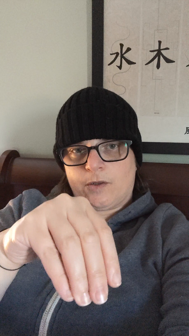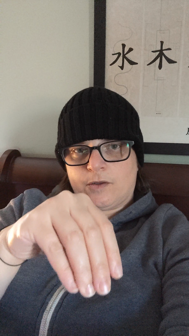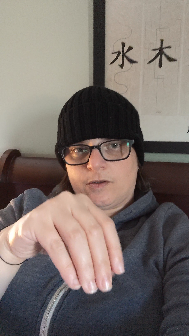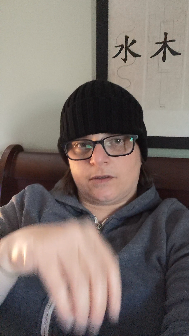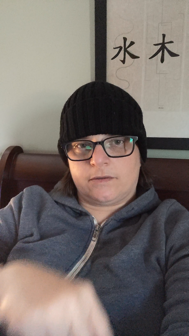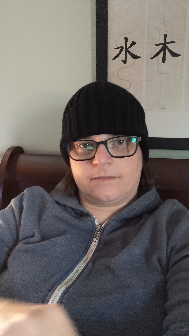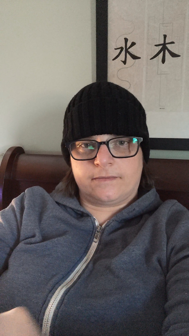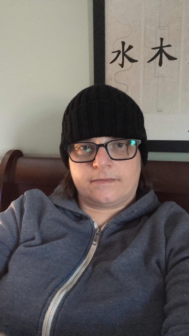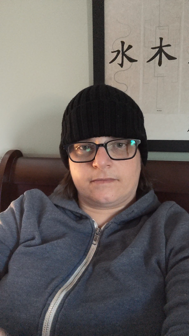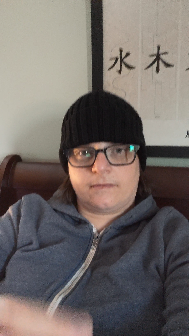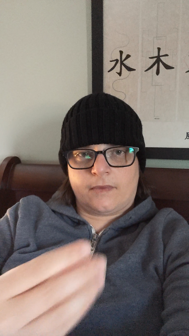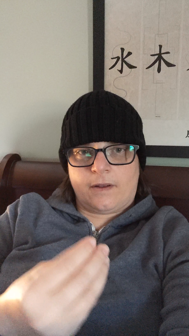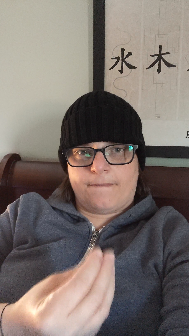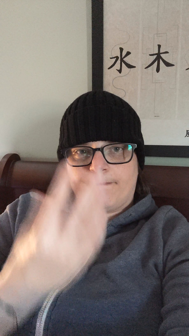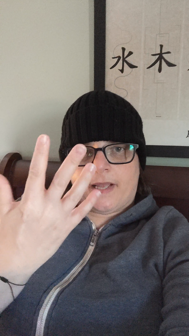plants